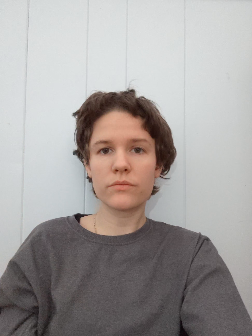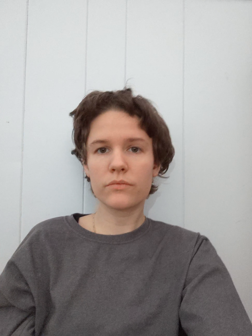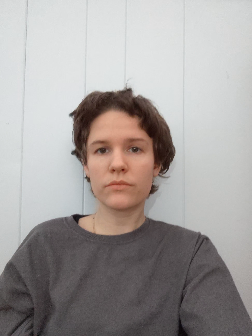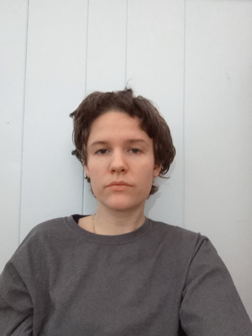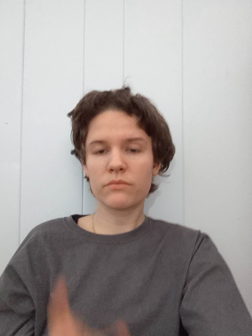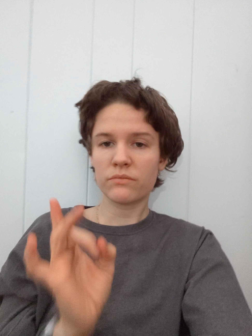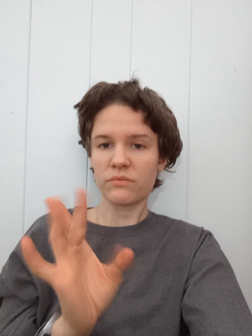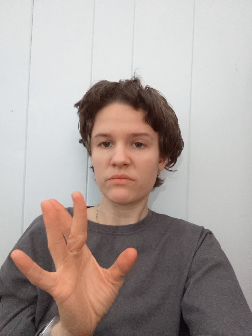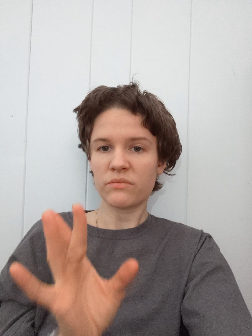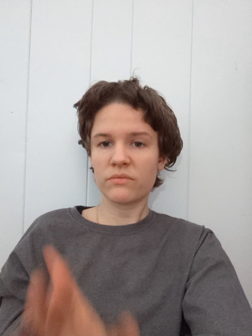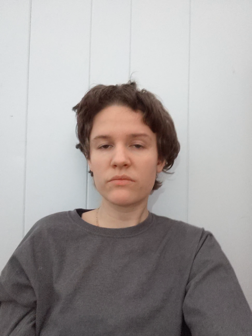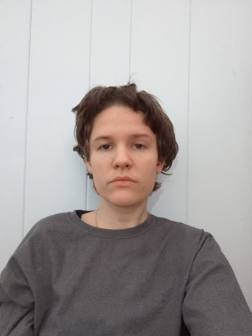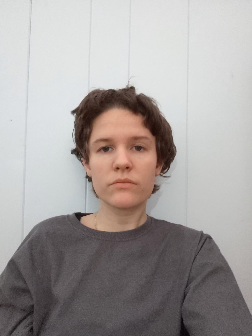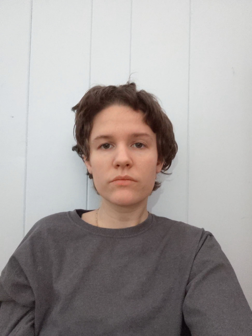yucky